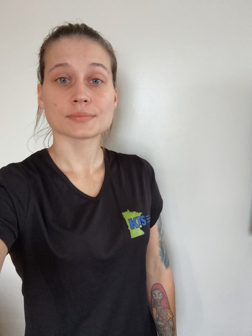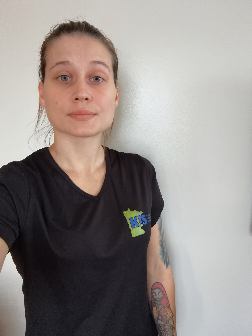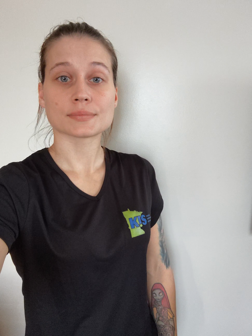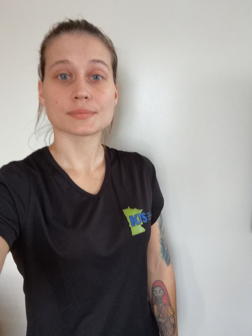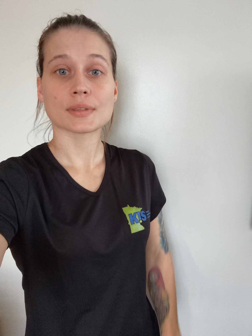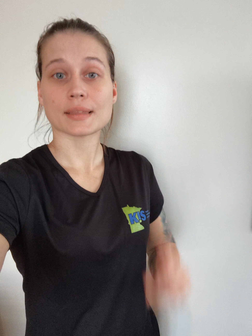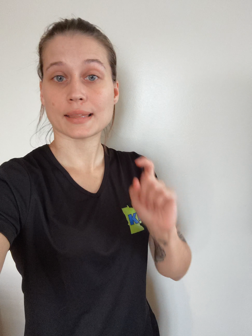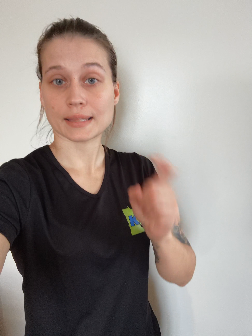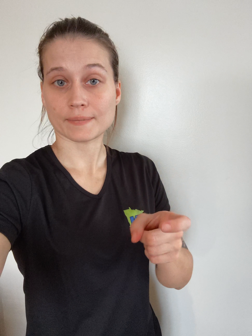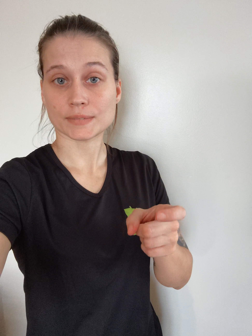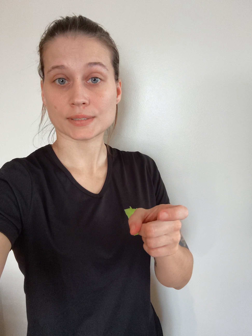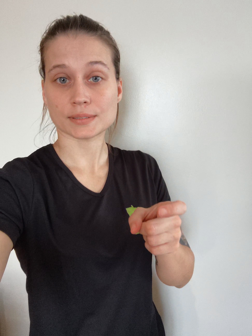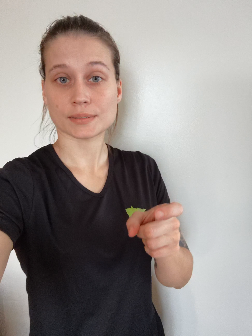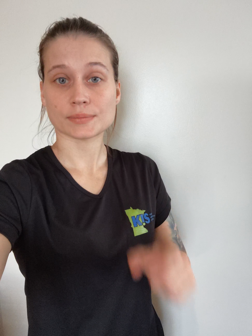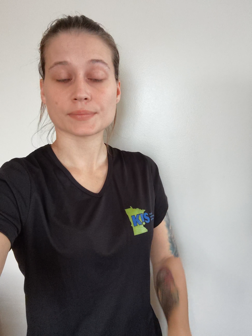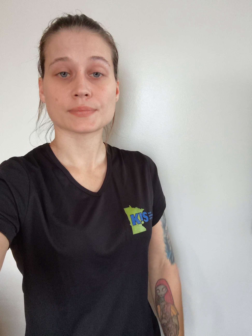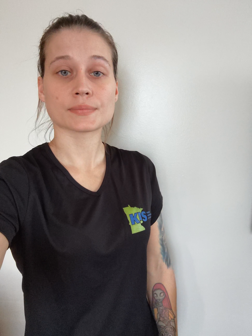gift